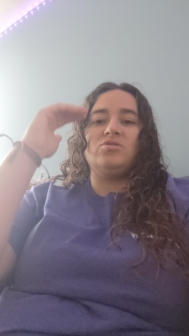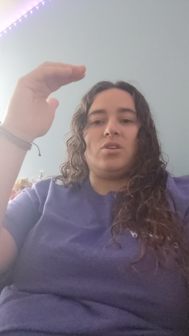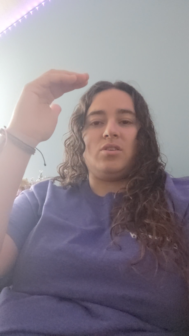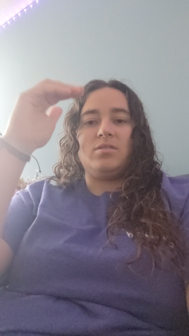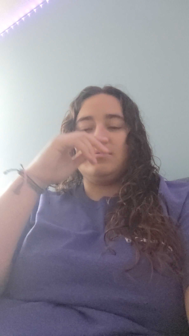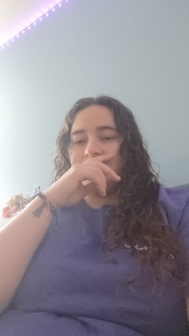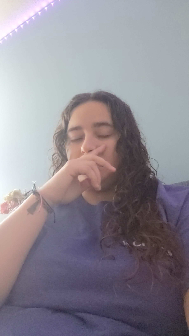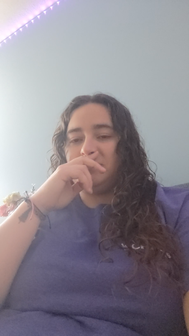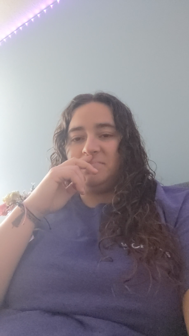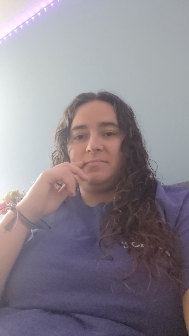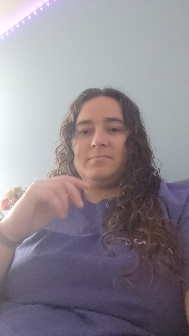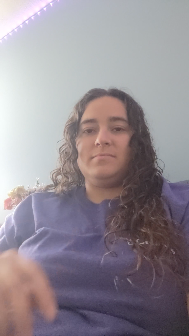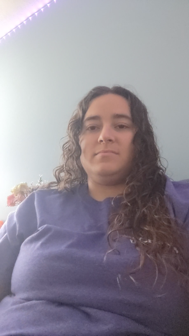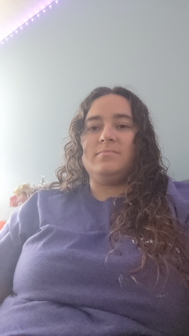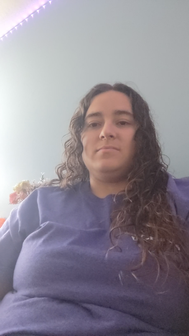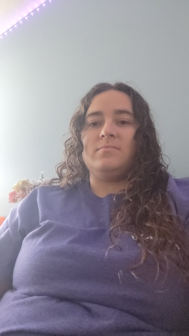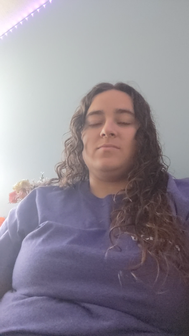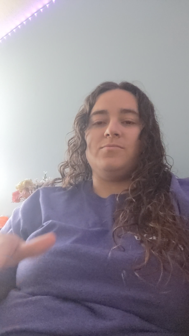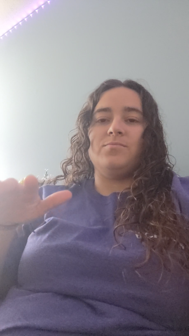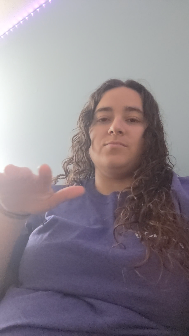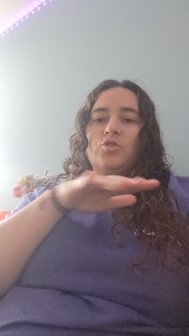full